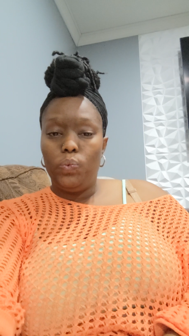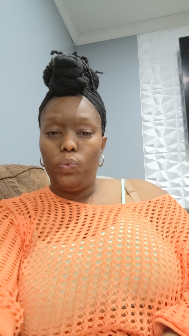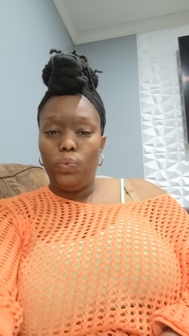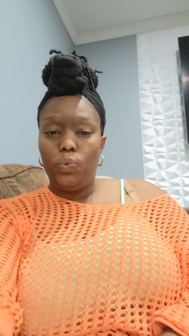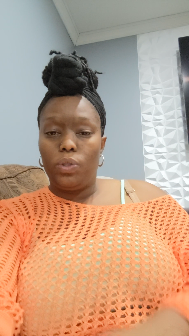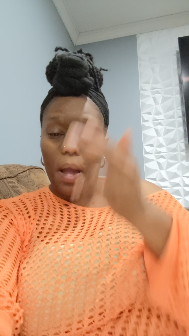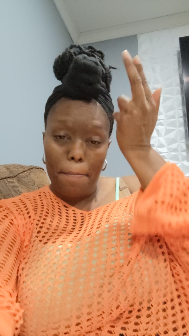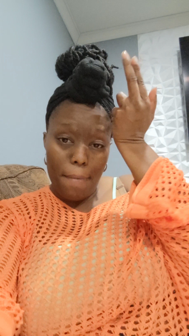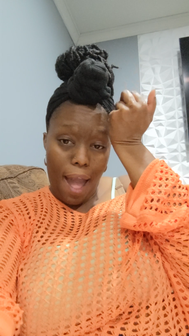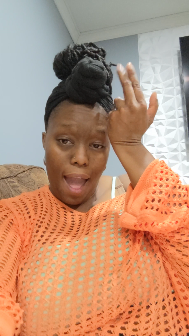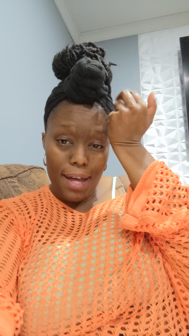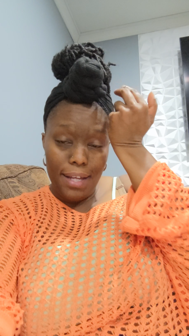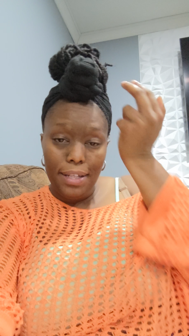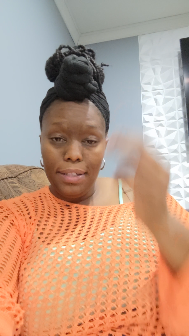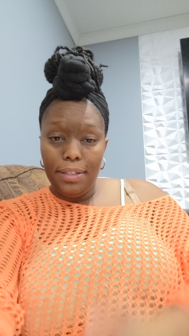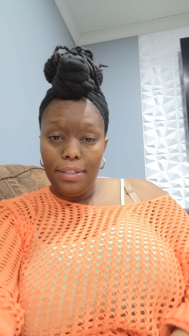bunny